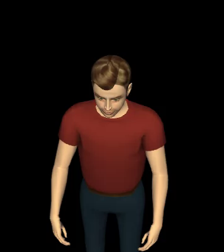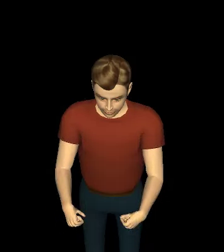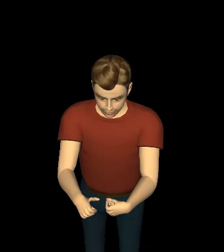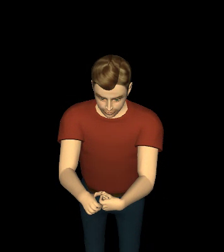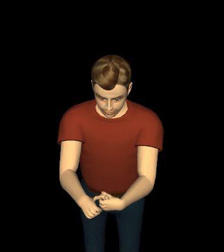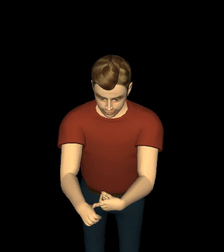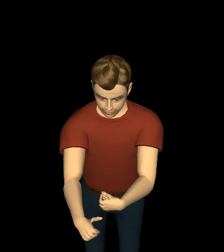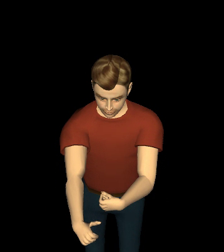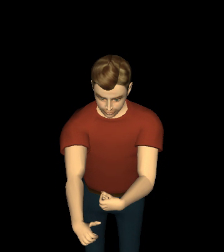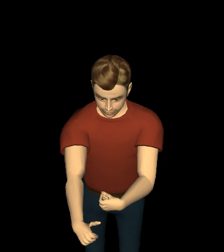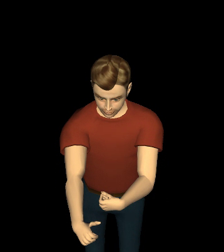مسافة